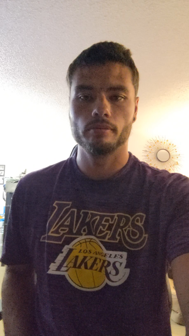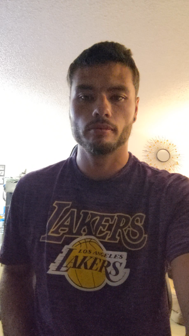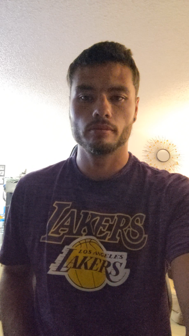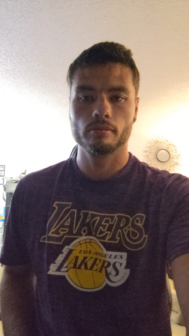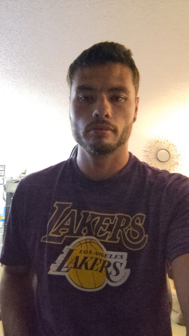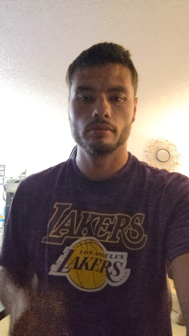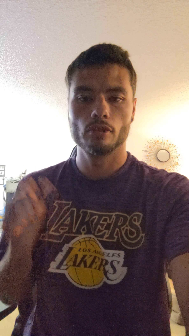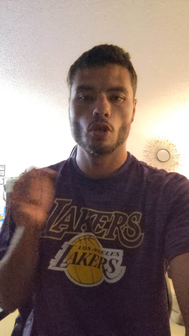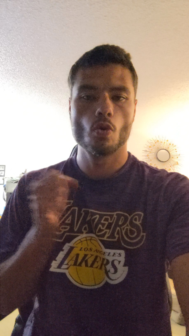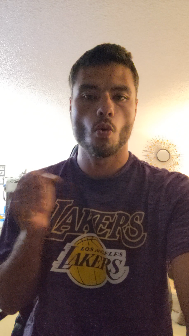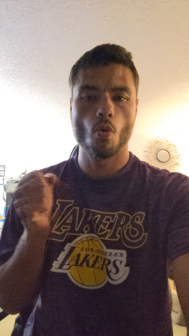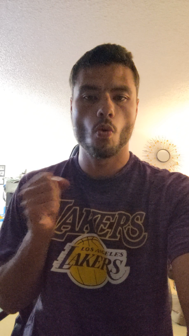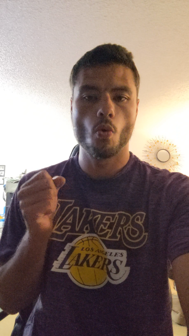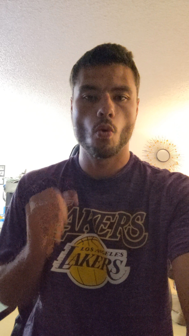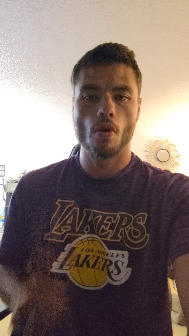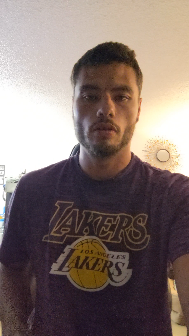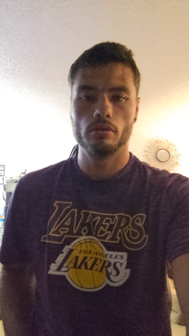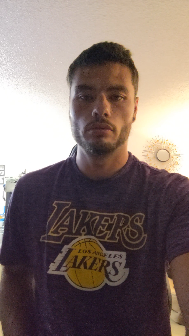cold